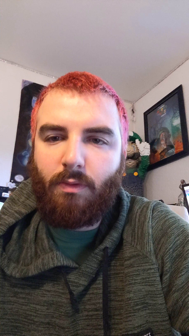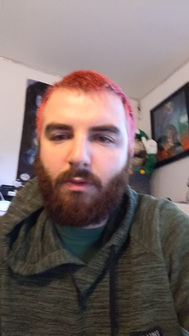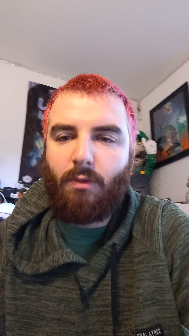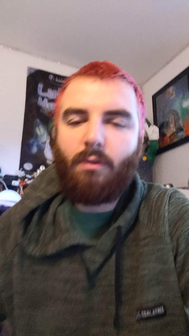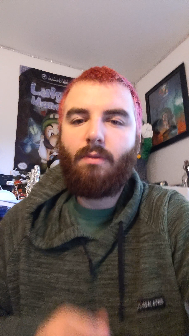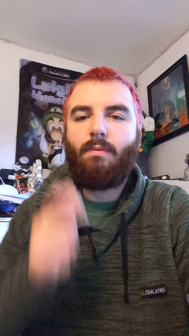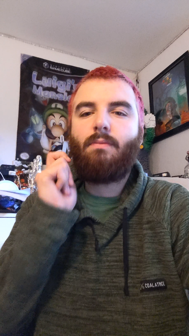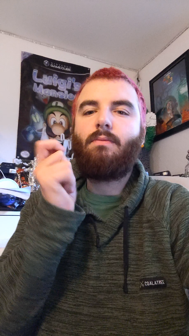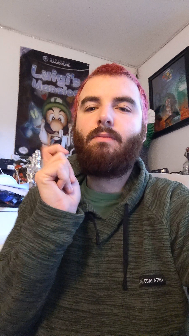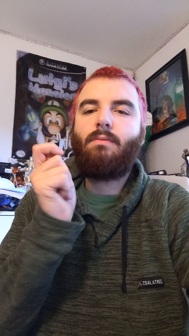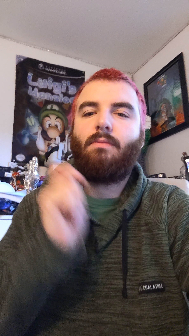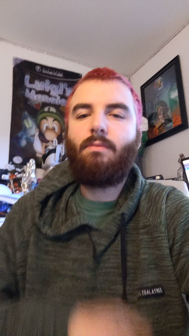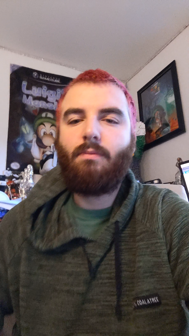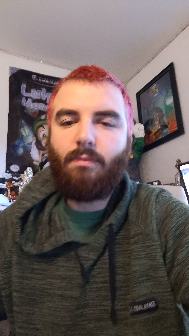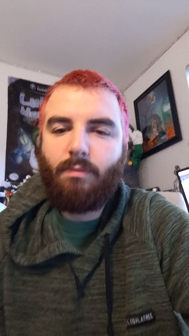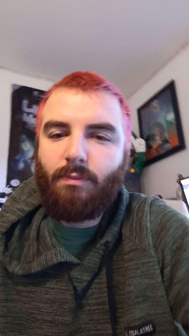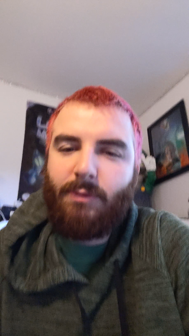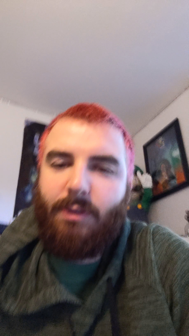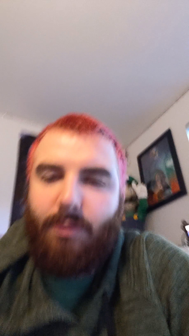bat